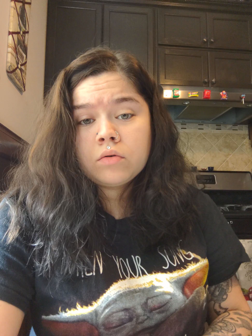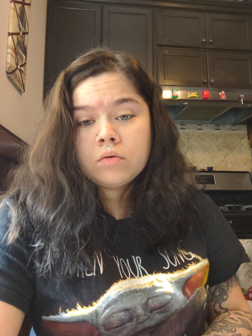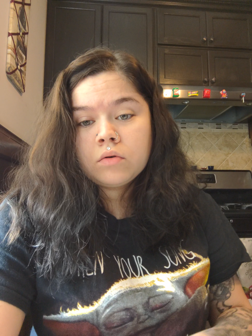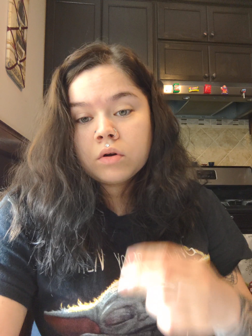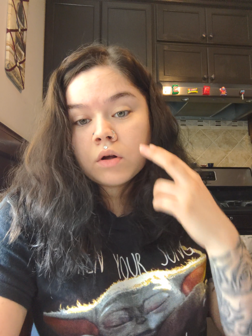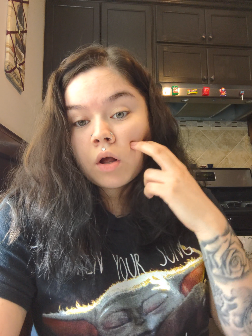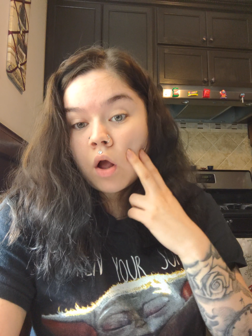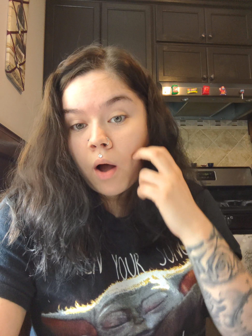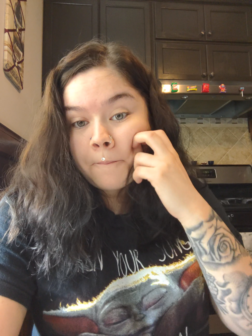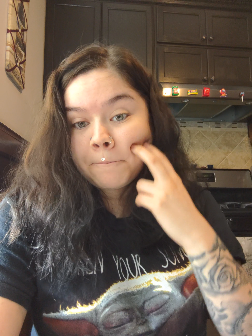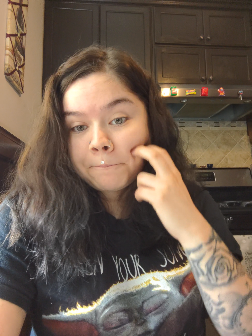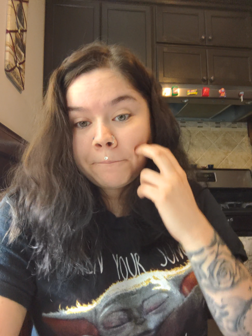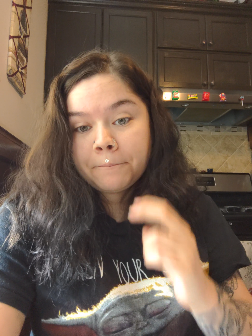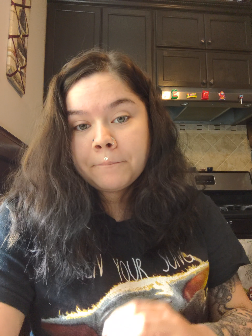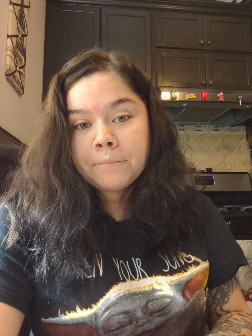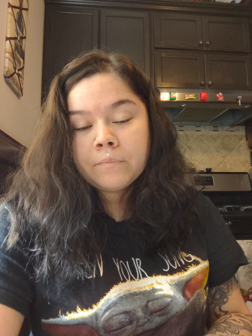gum